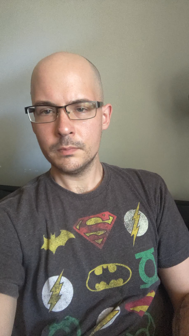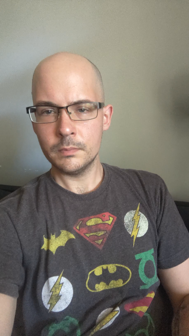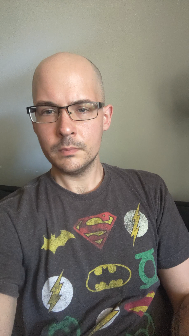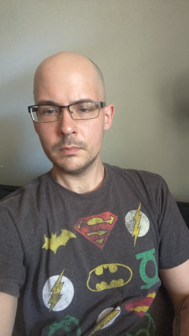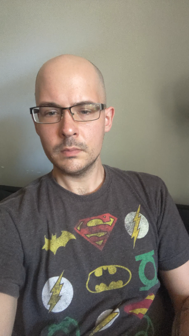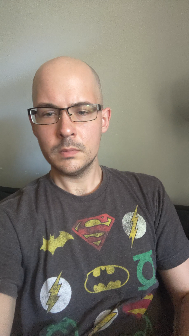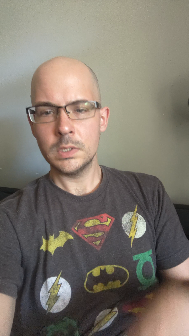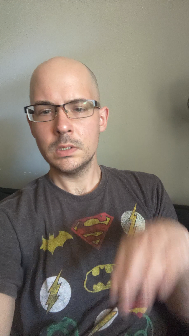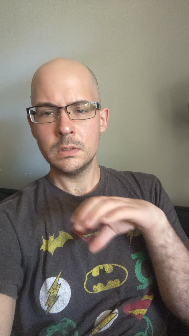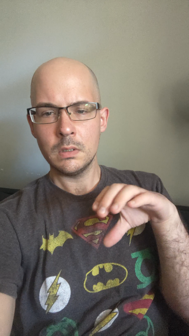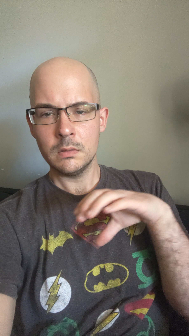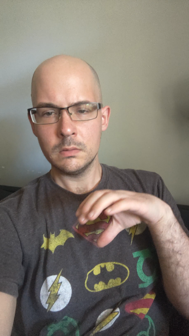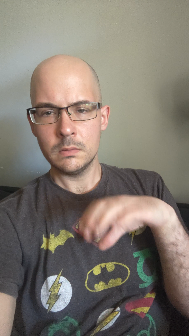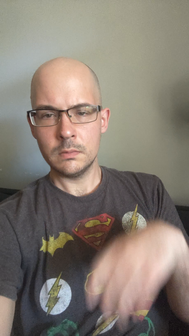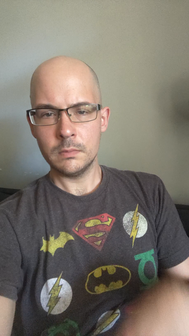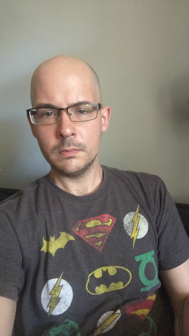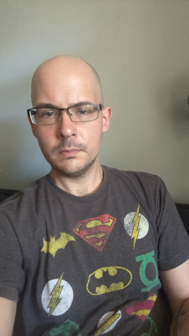does